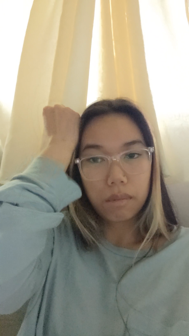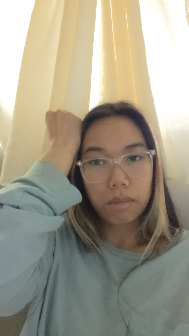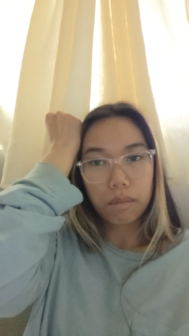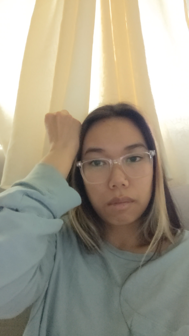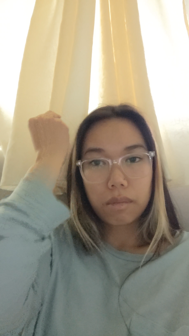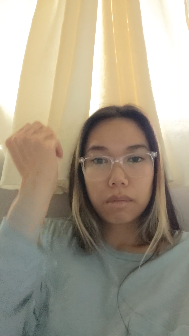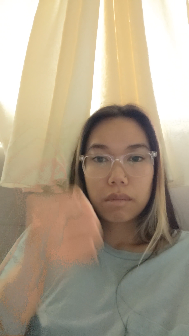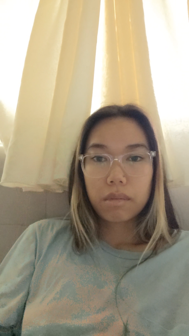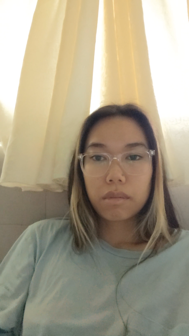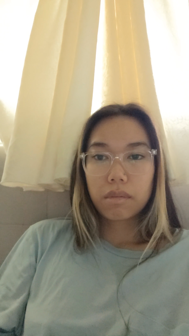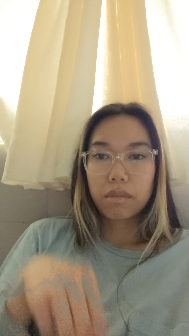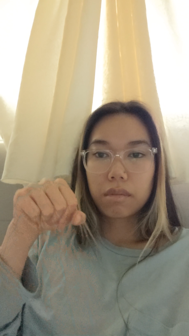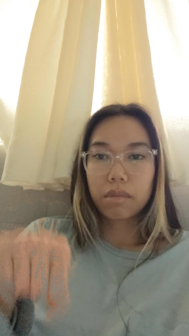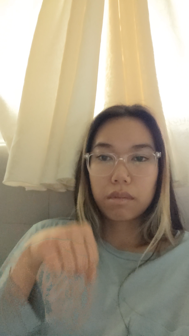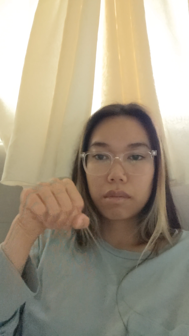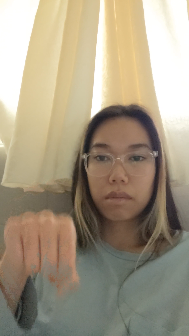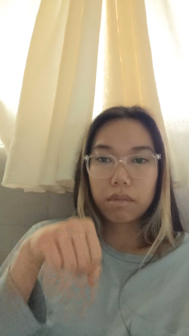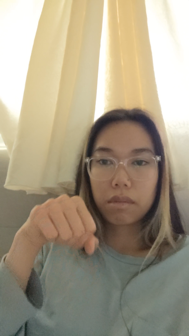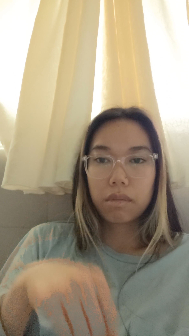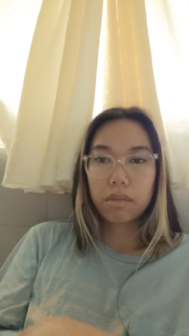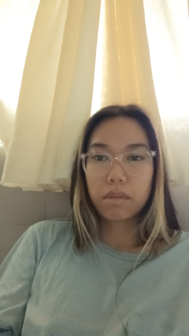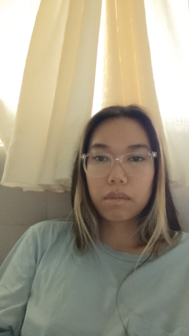bicycle